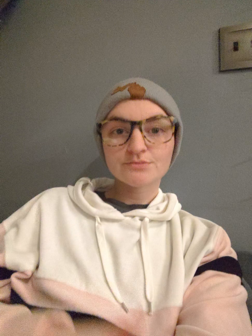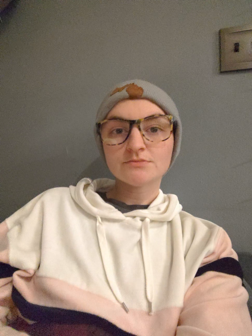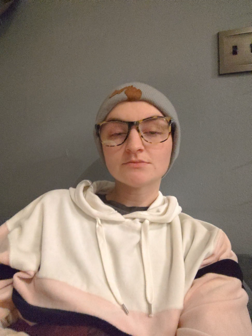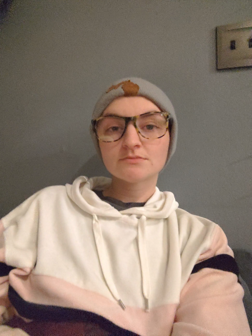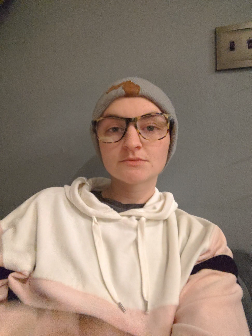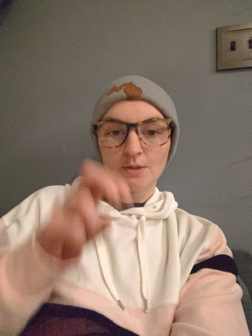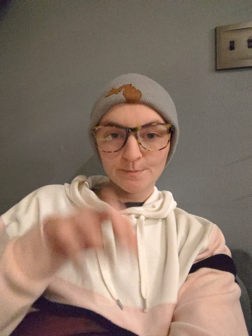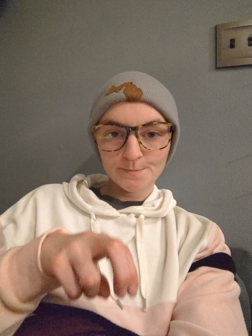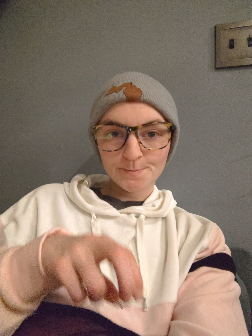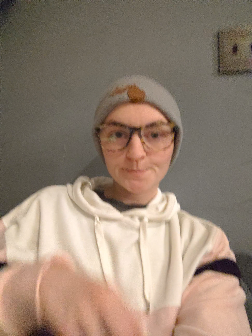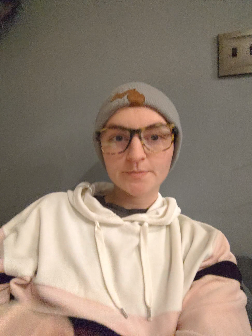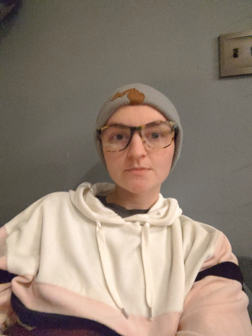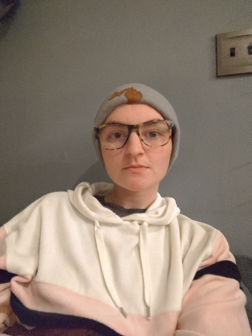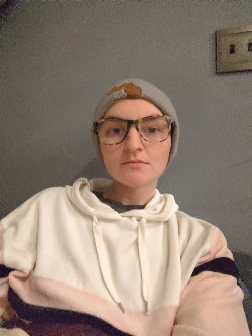chair